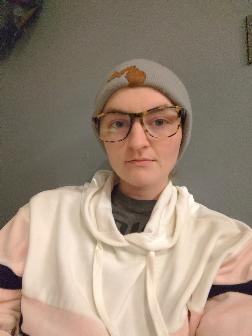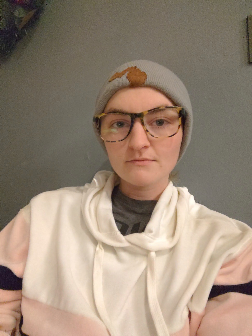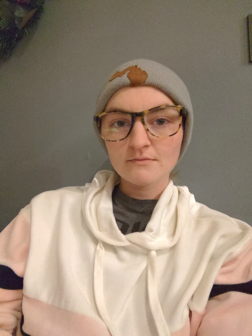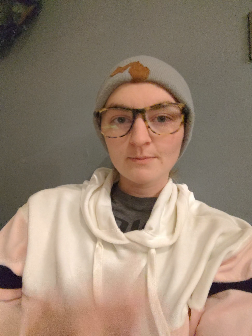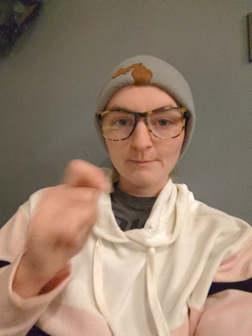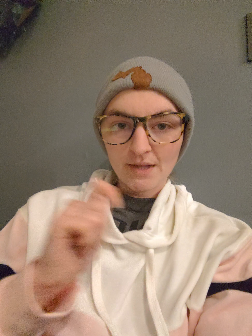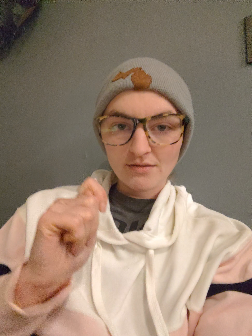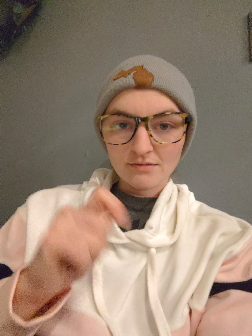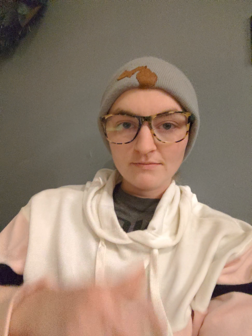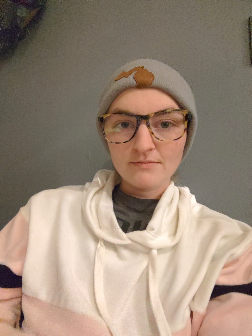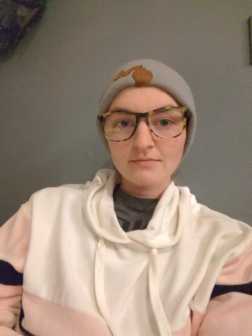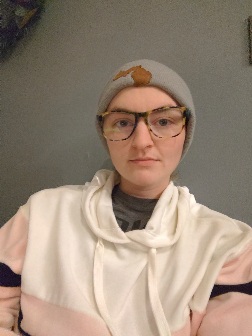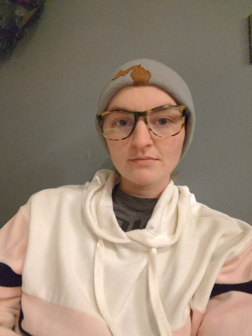potty